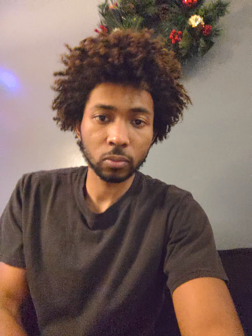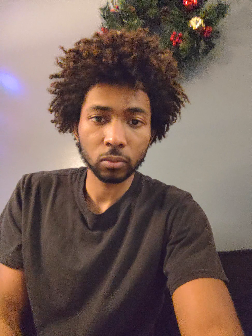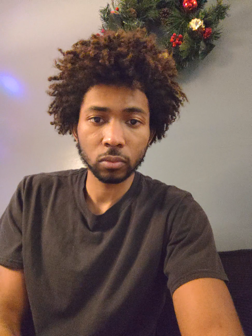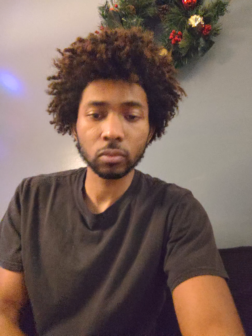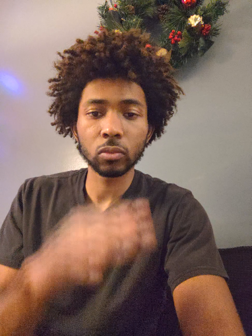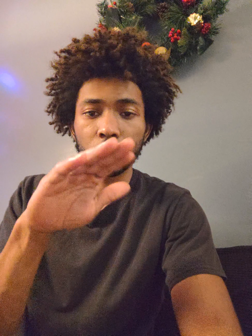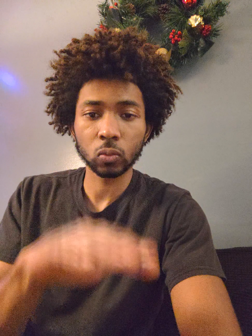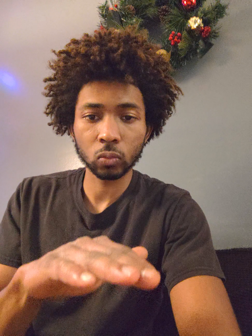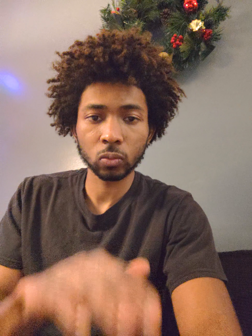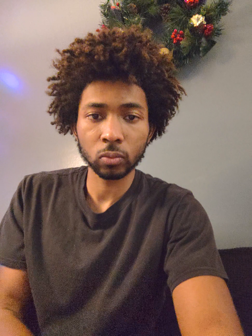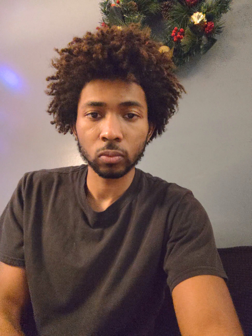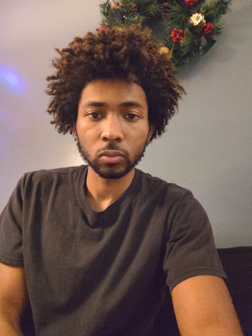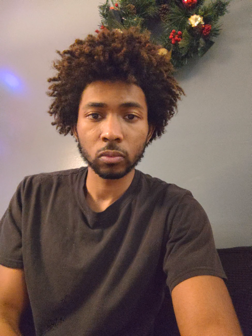on